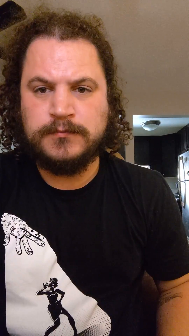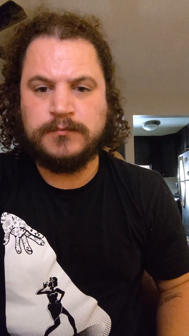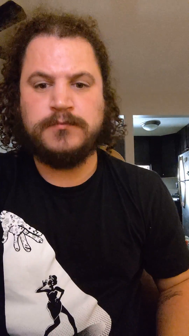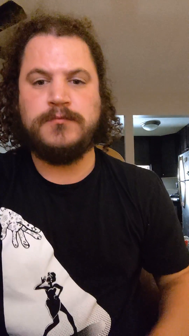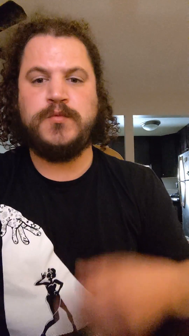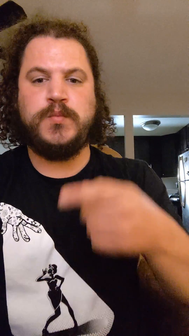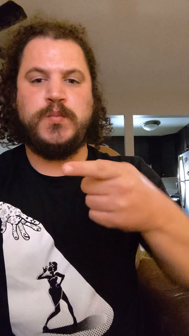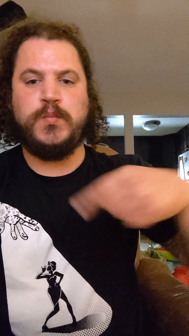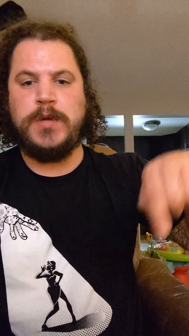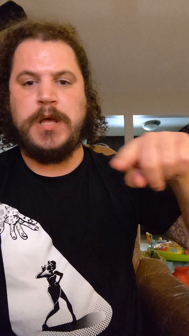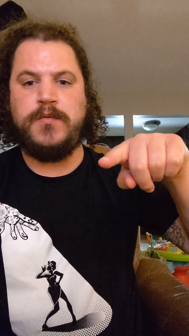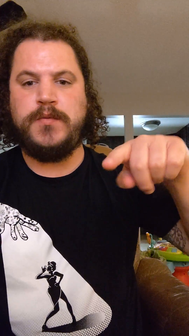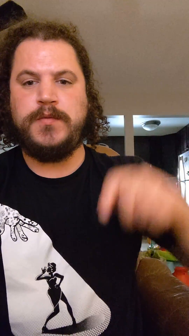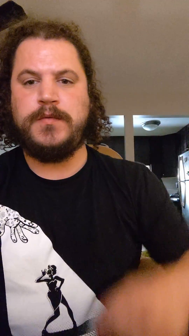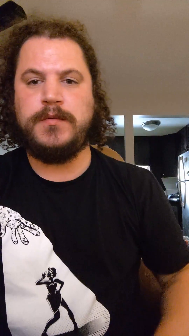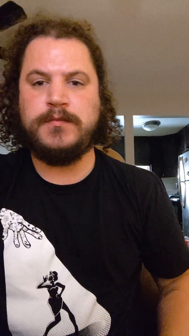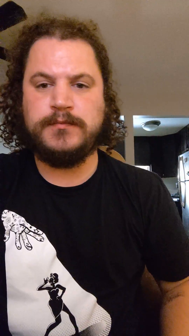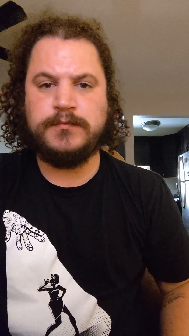around